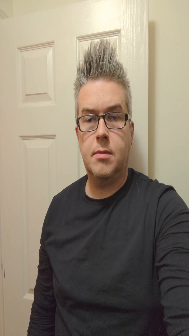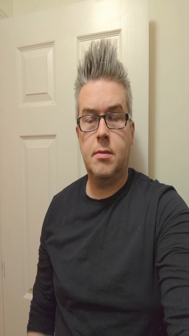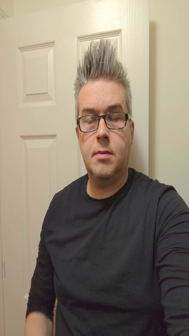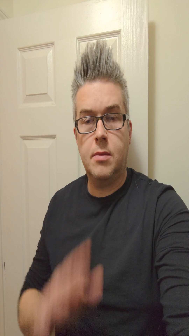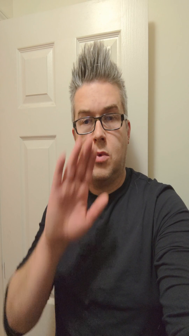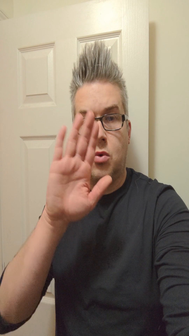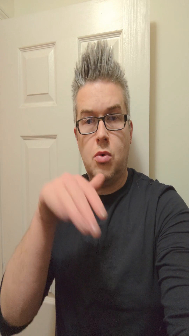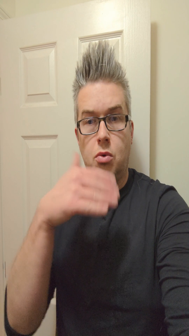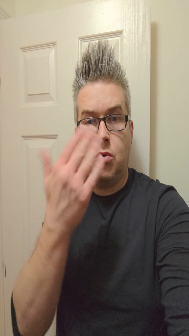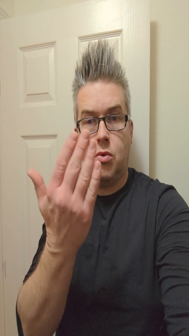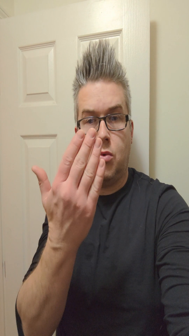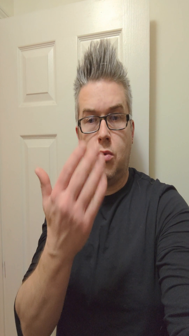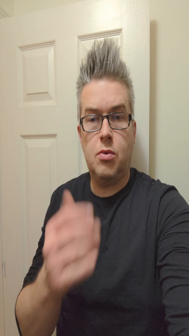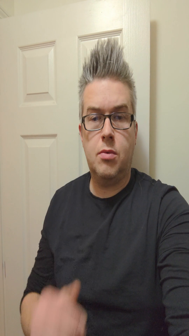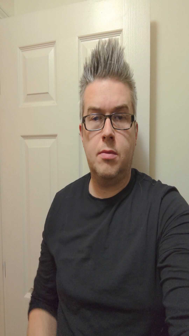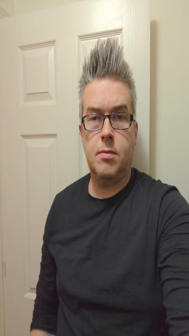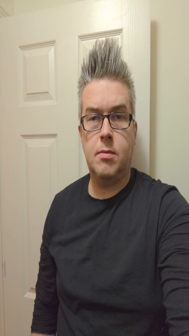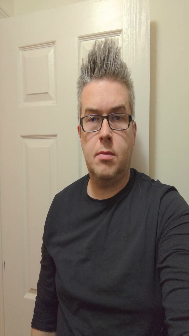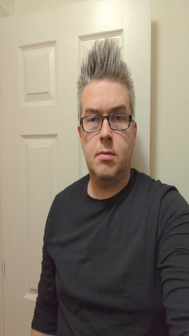all